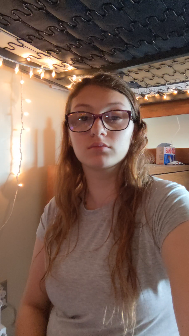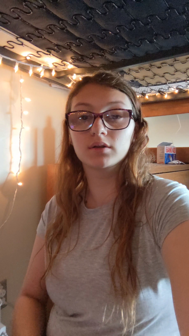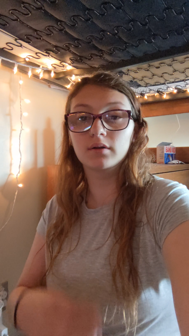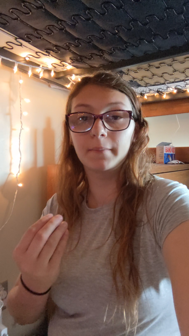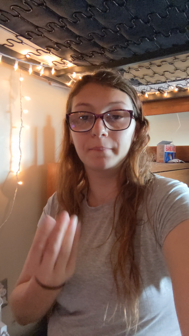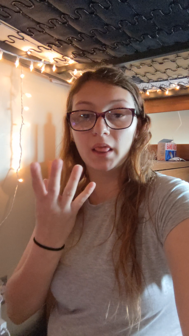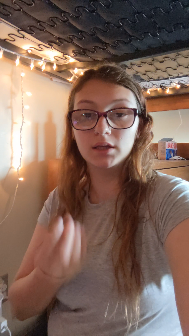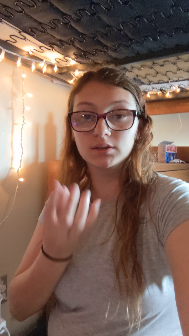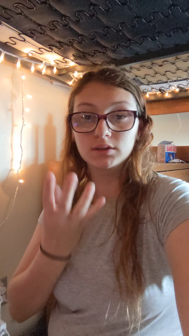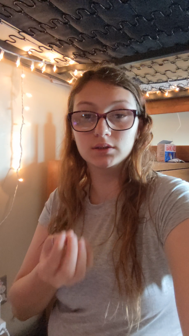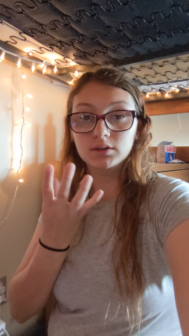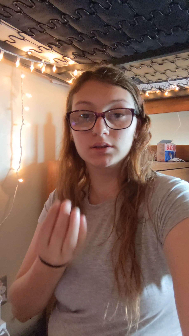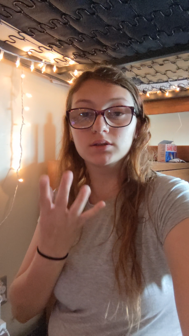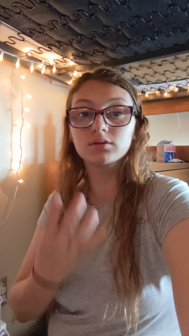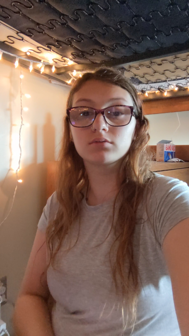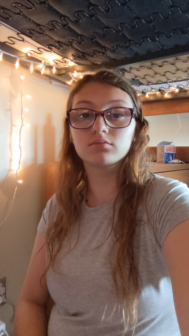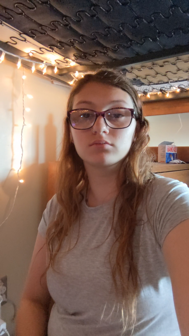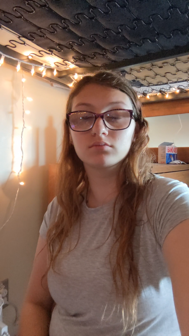plants